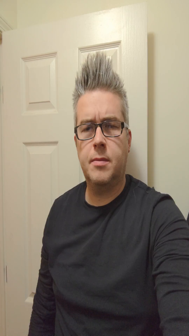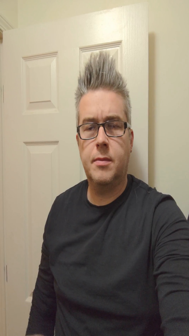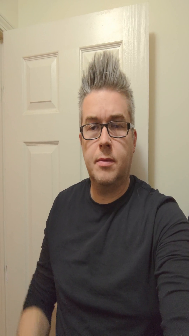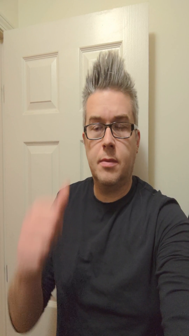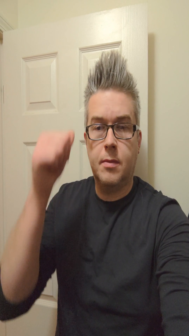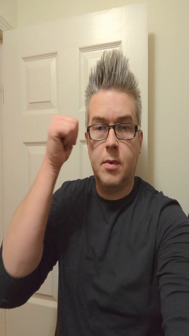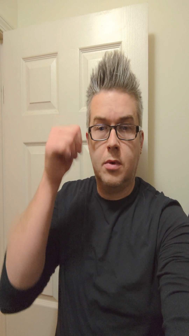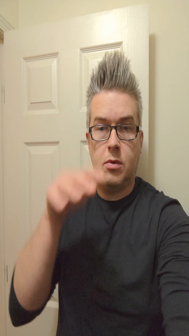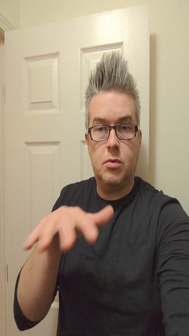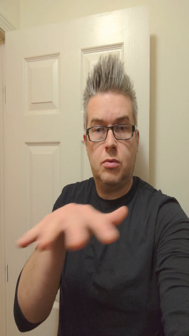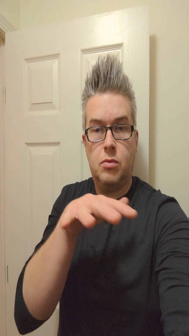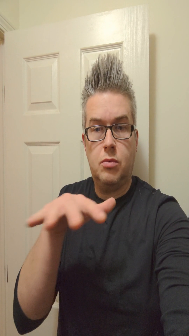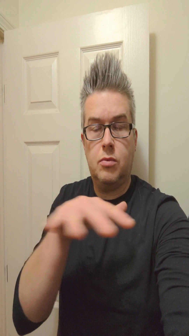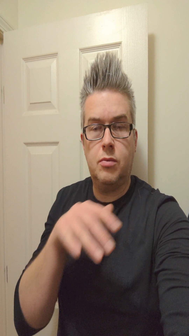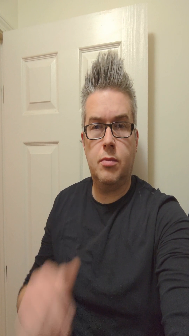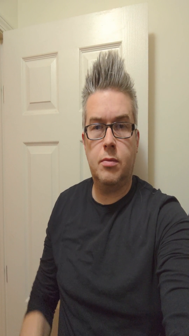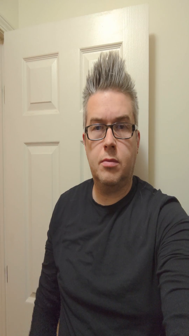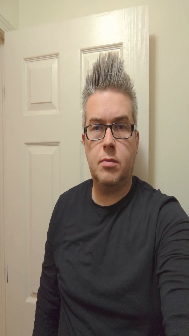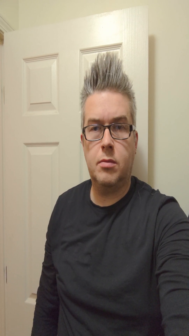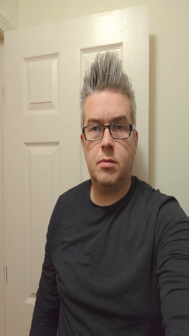backyard